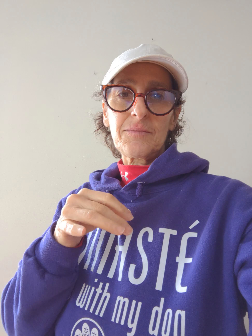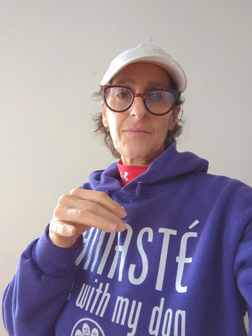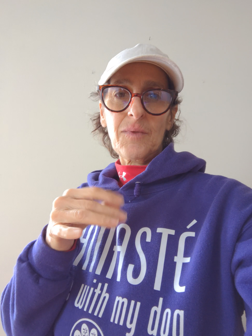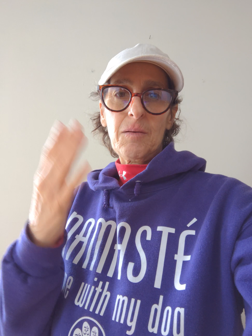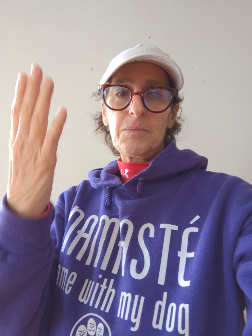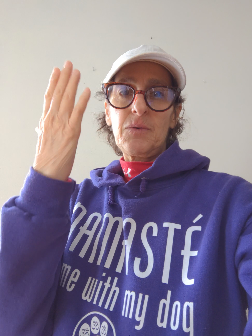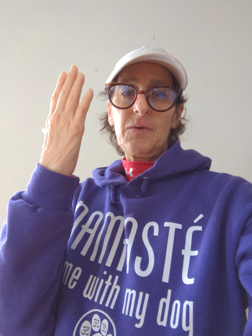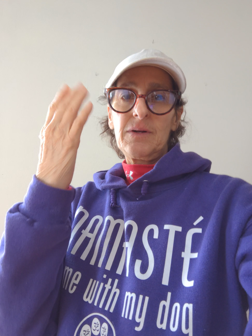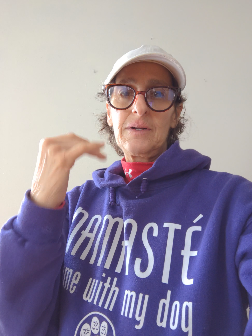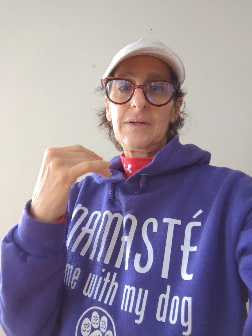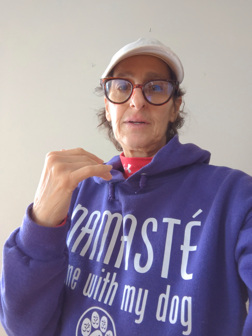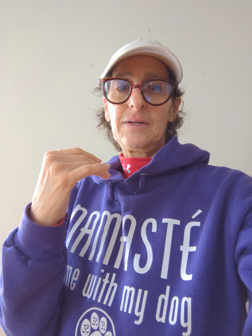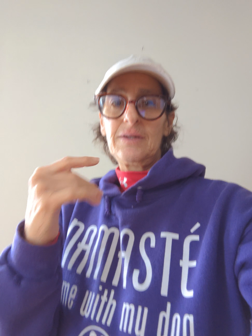morning